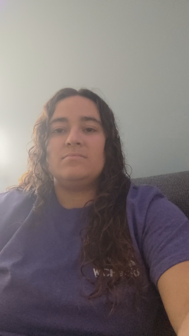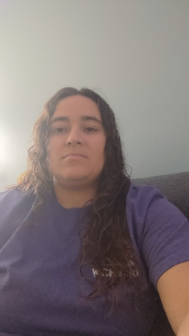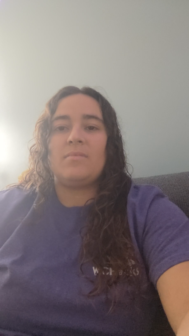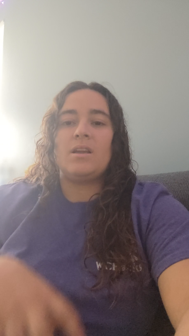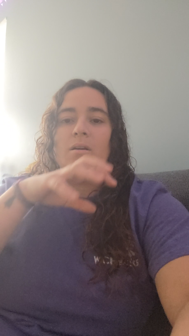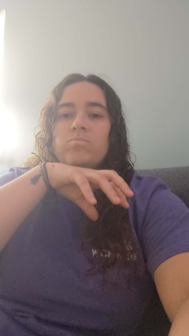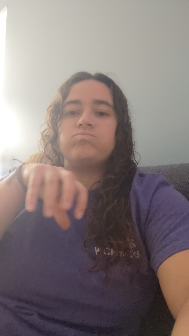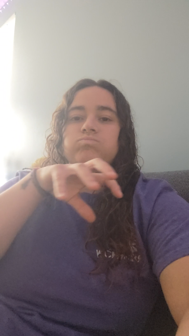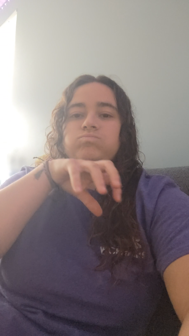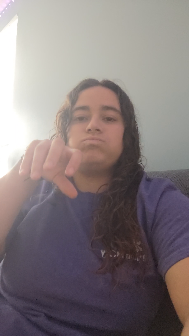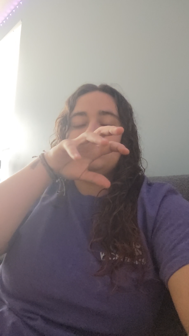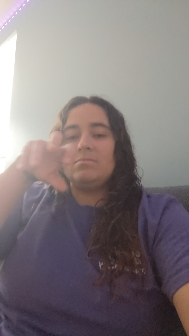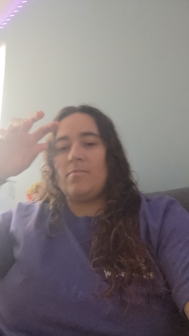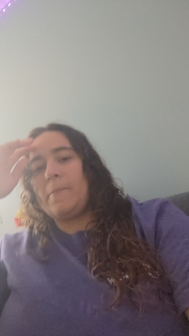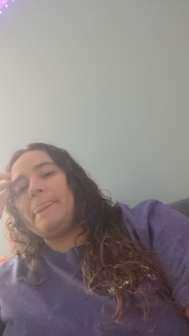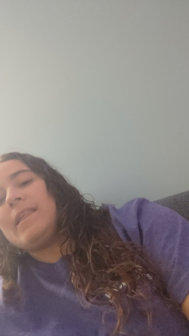block